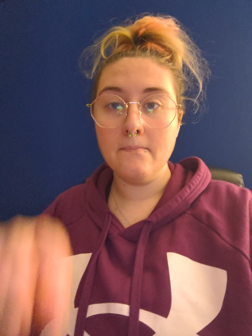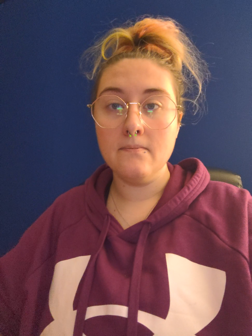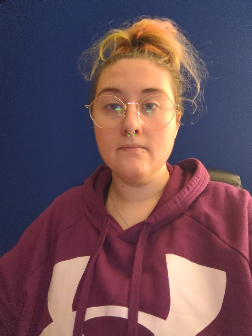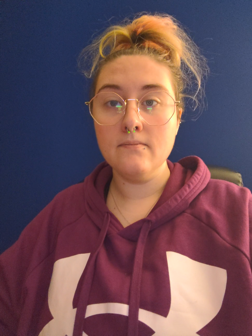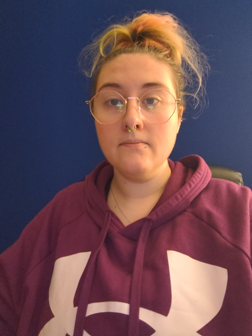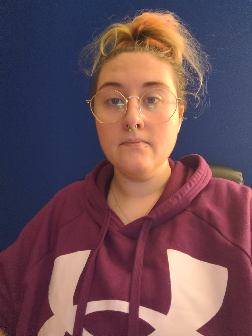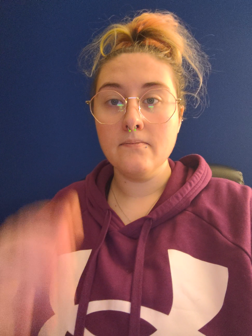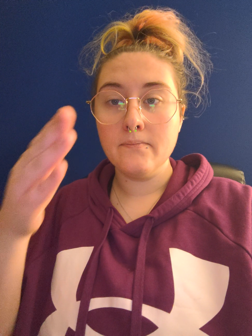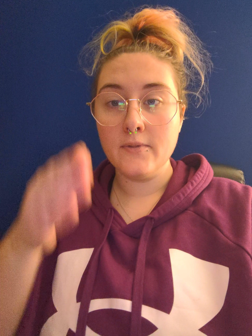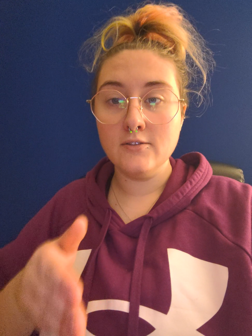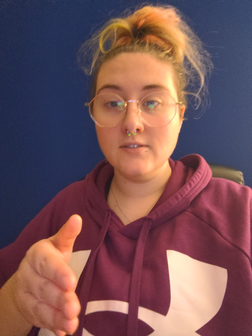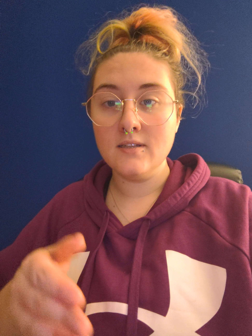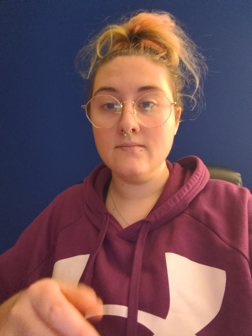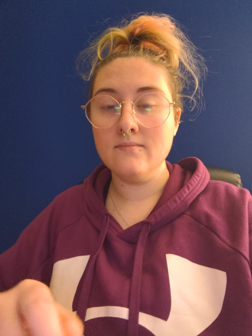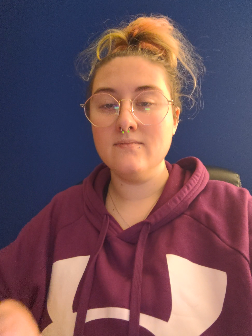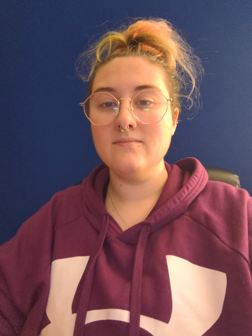person